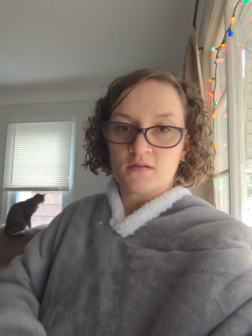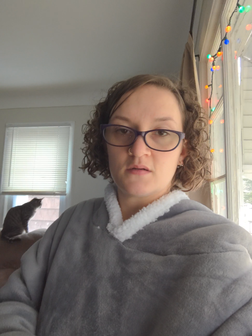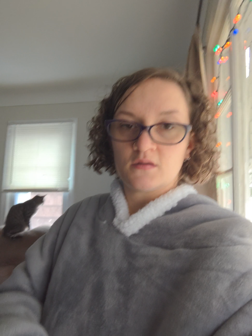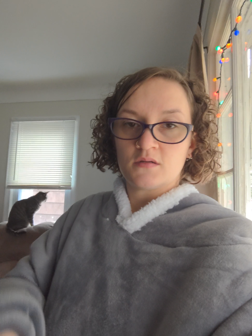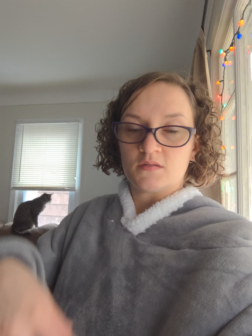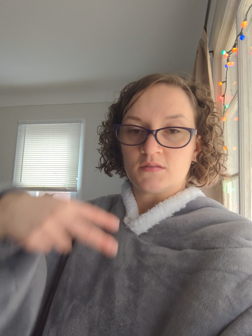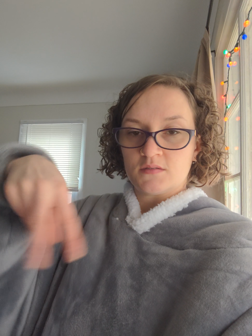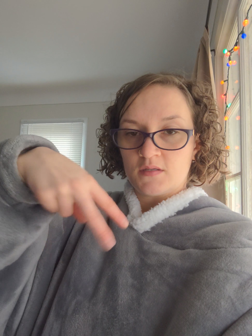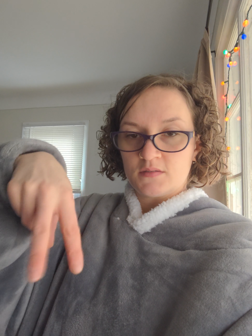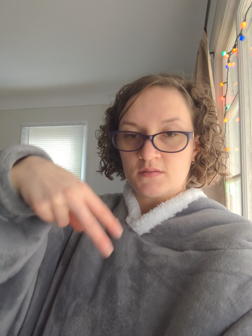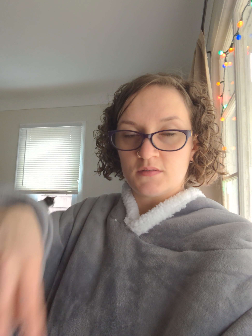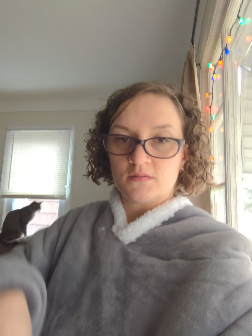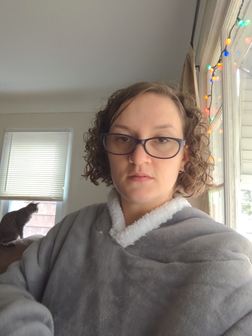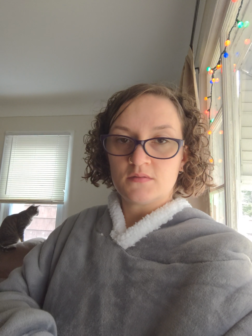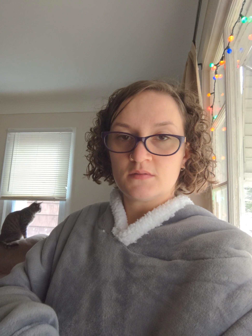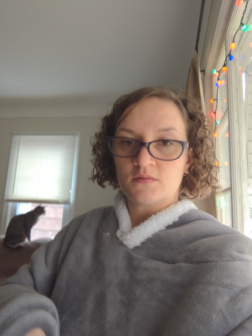dance